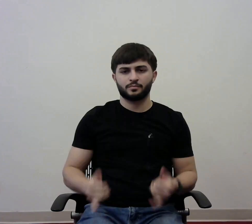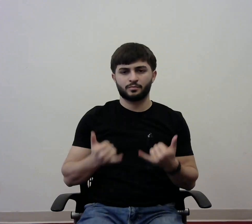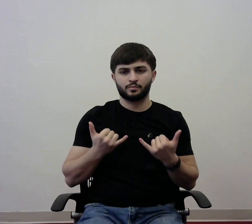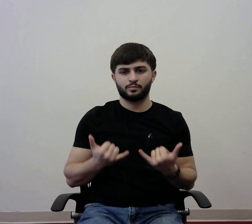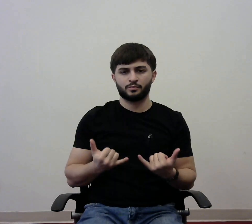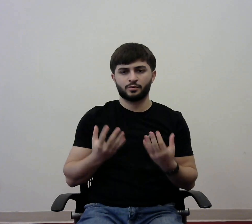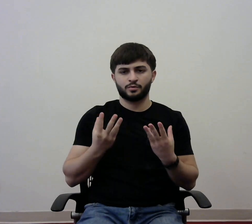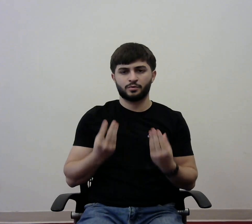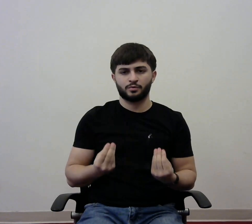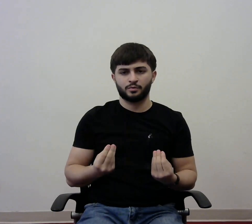bu gün